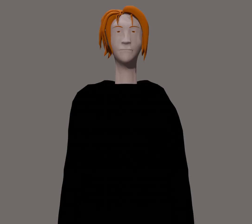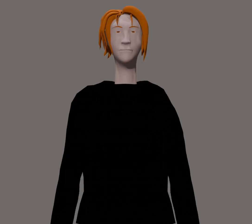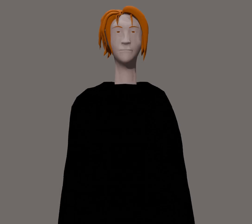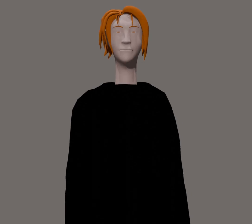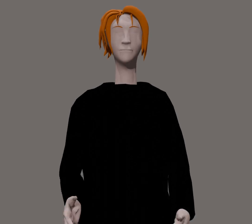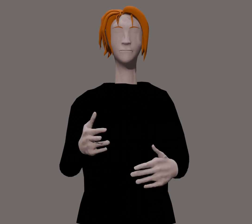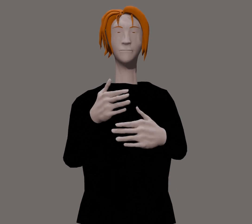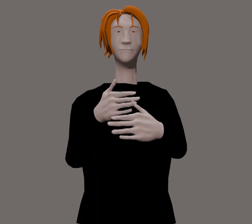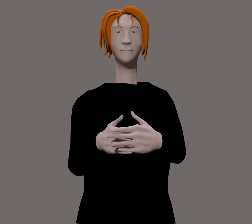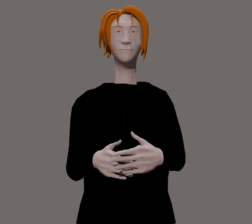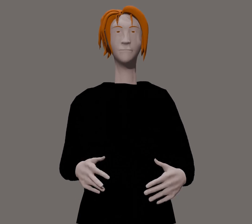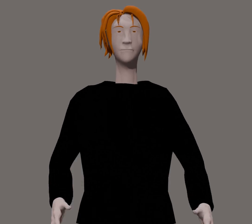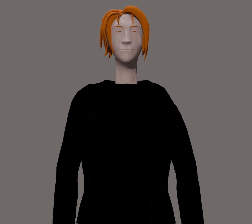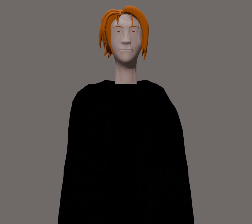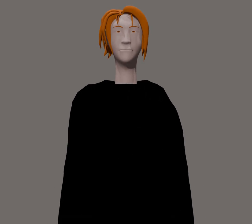By Near